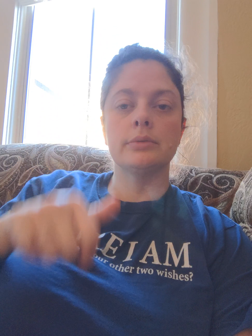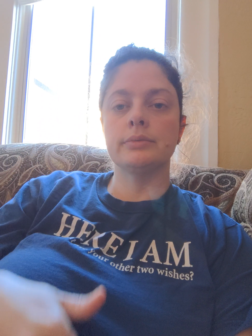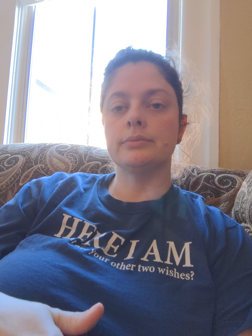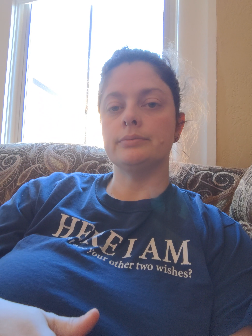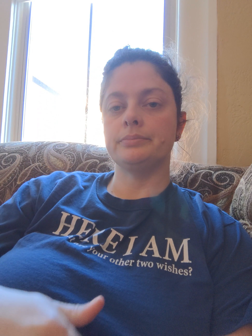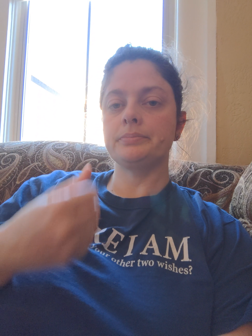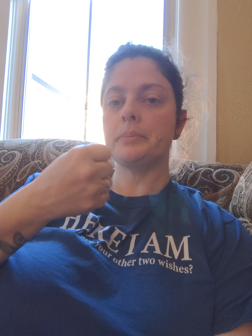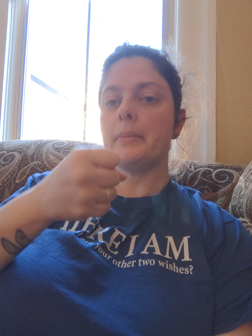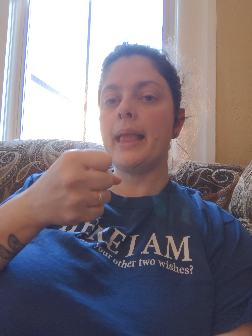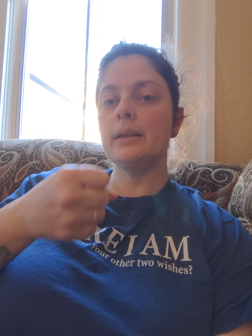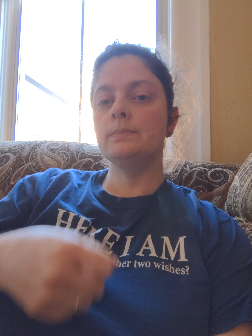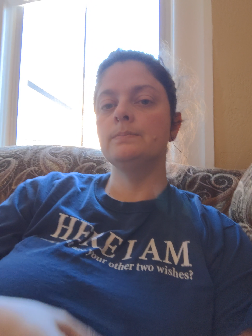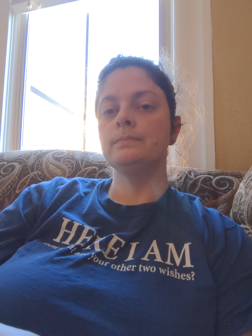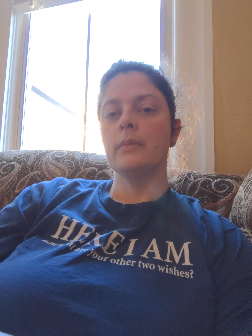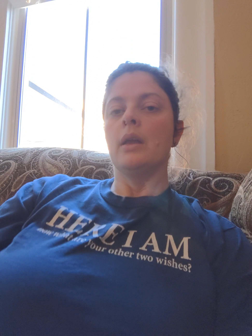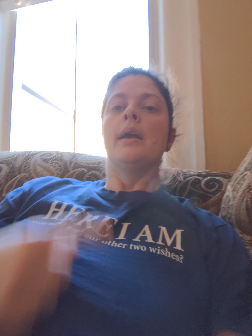make